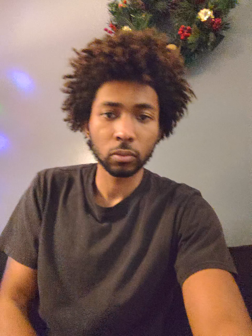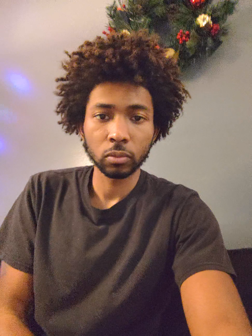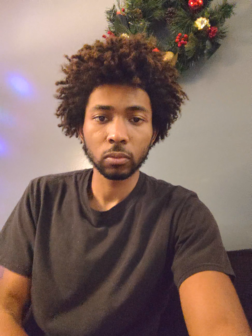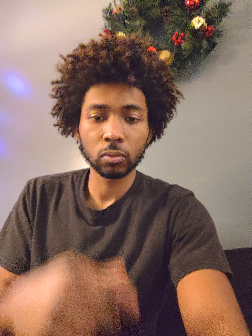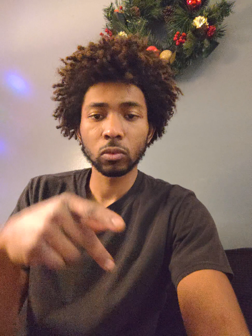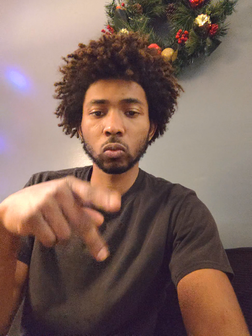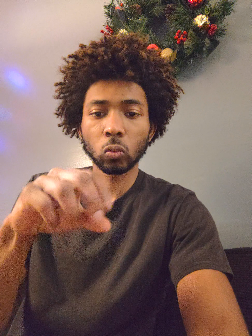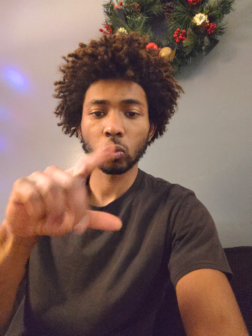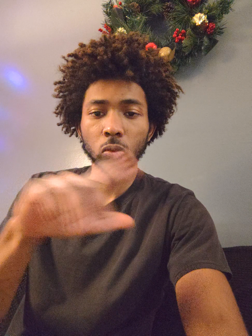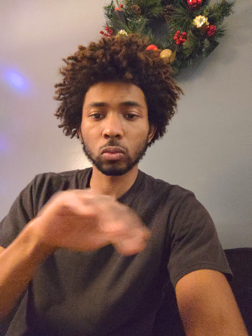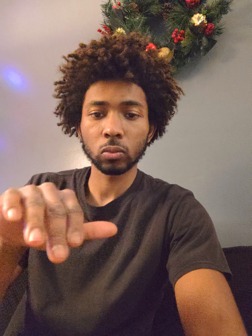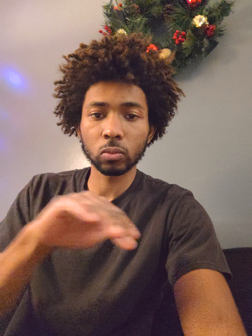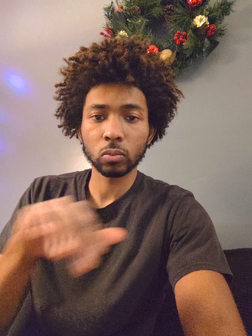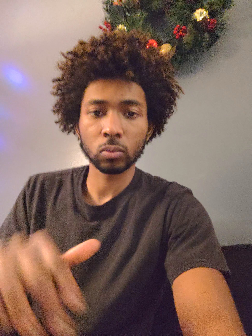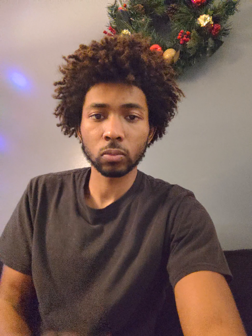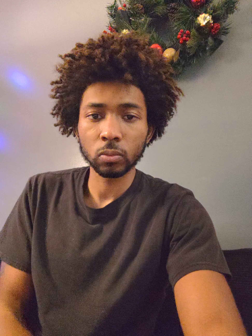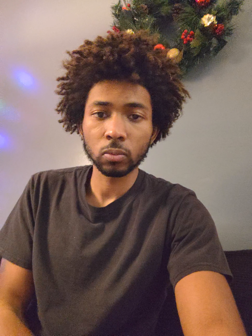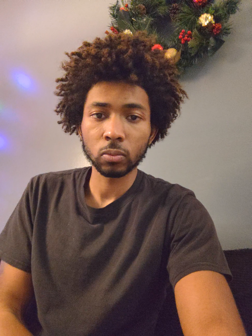pool